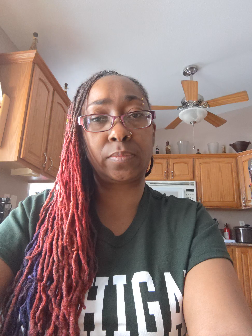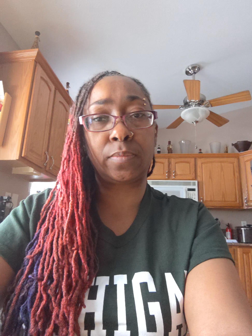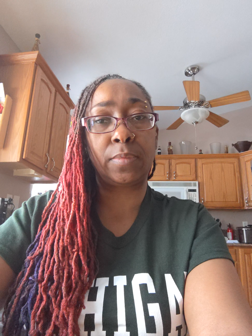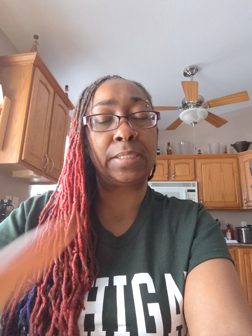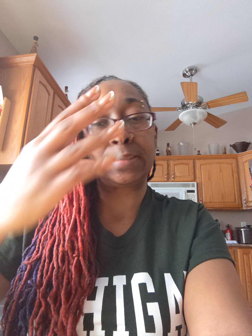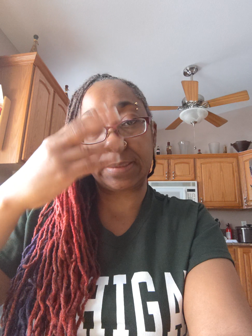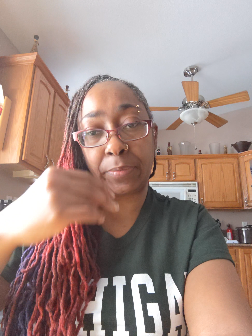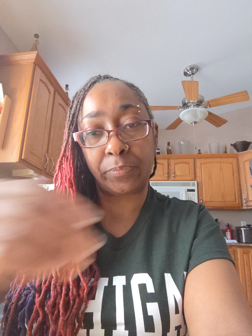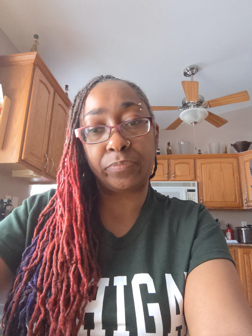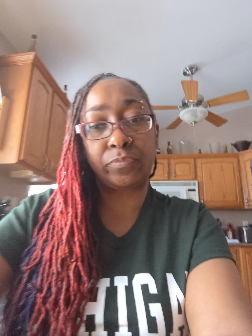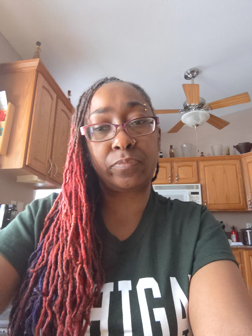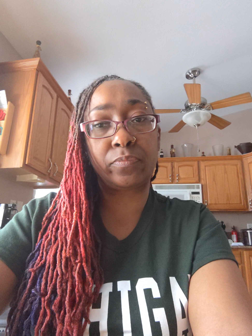sleep